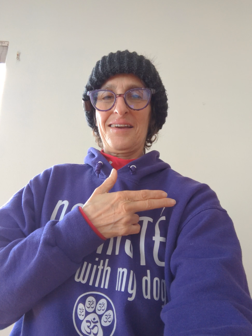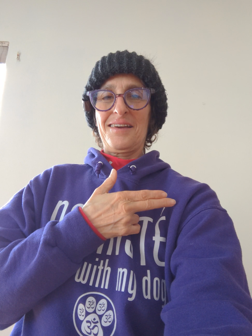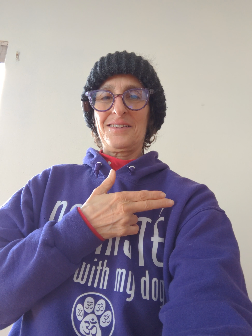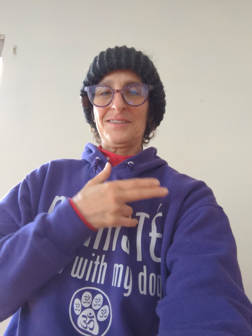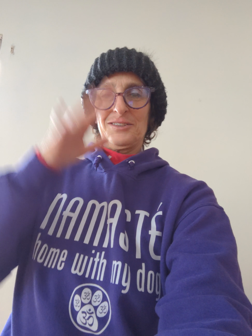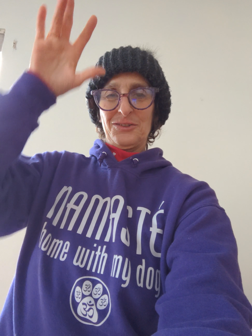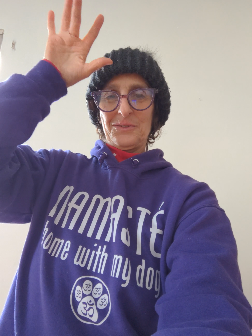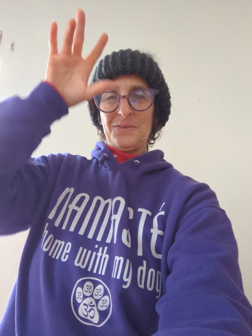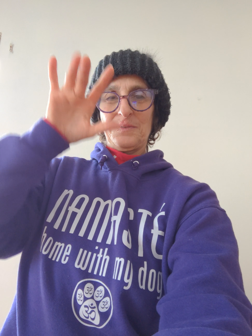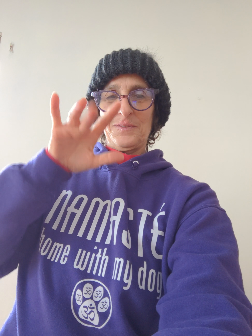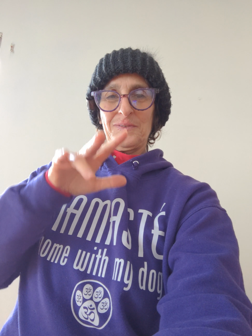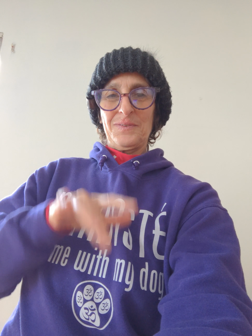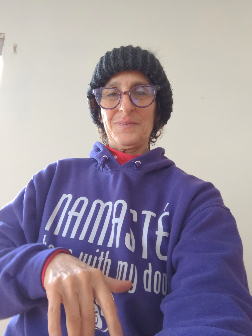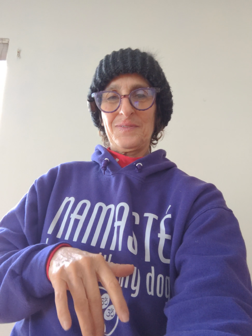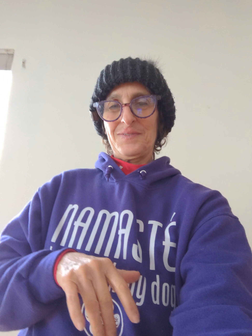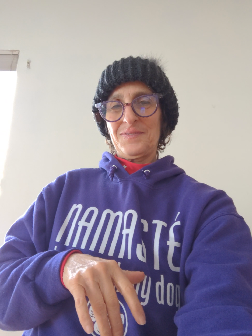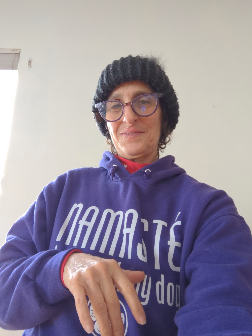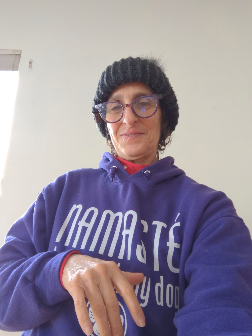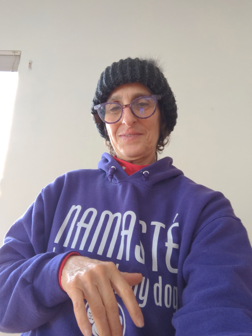snow